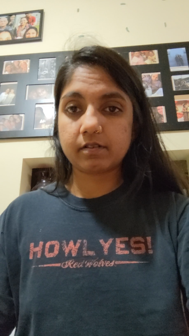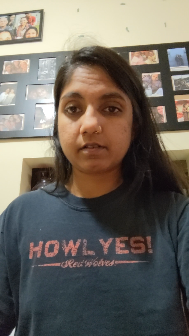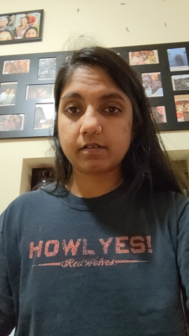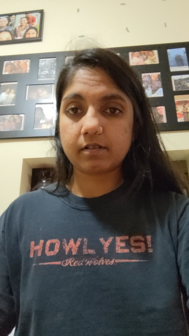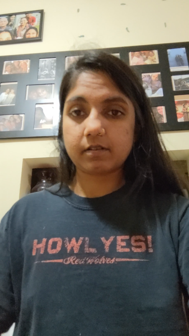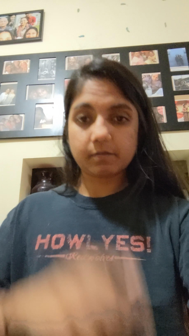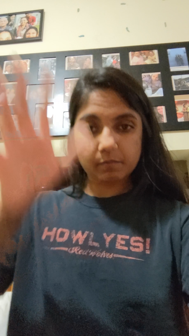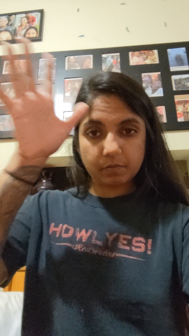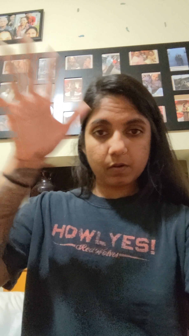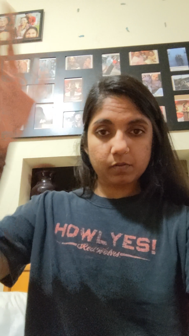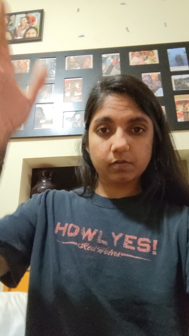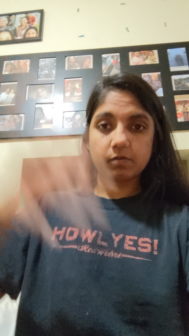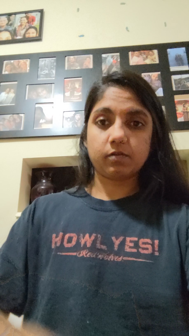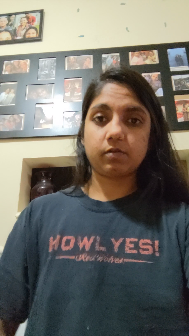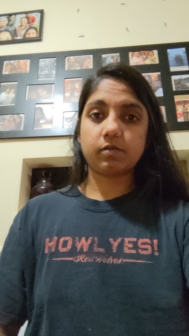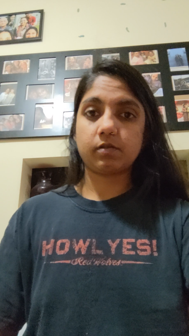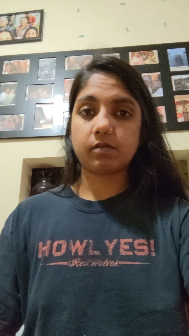moose